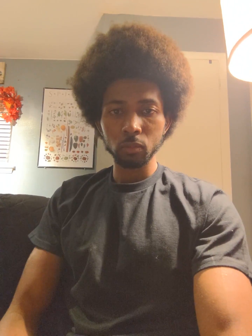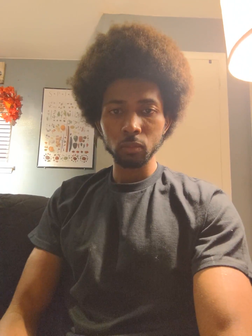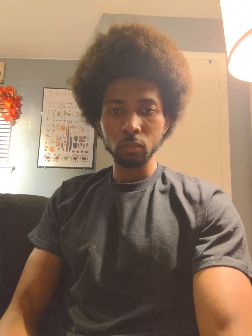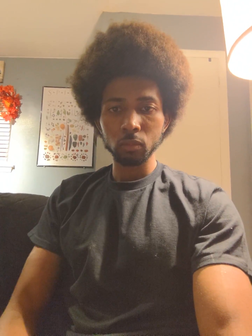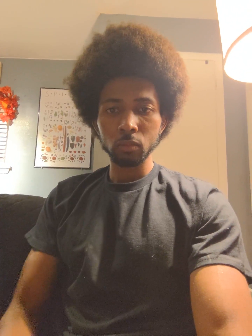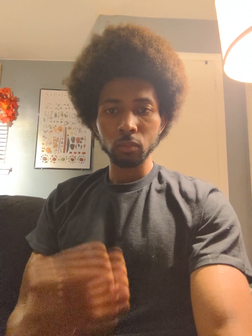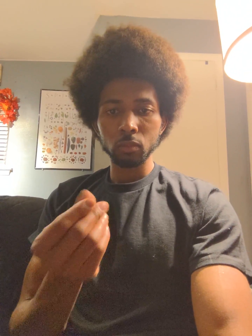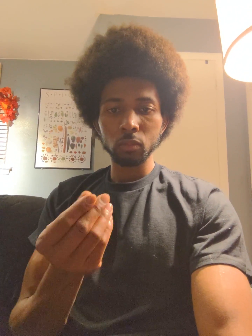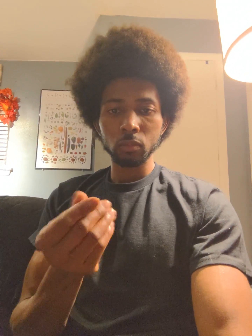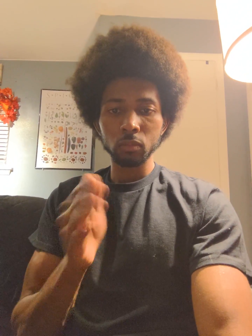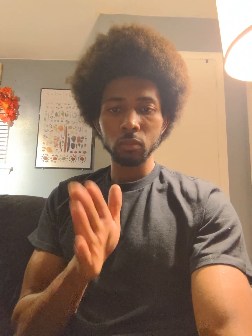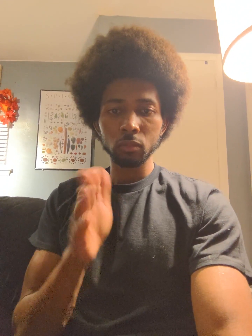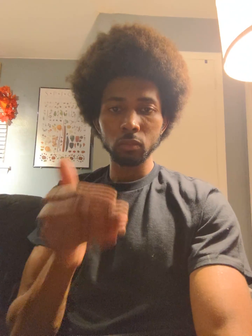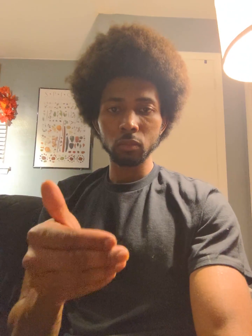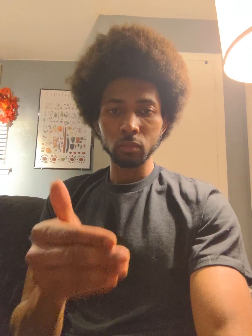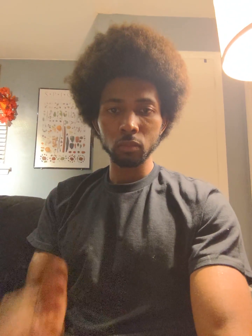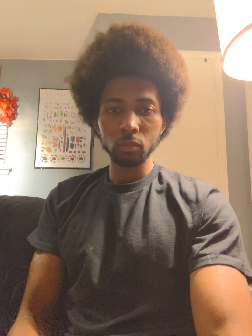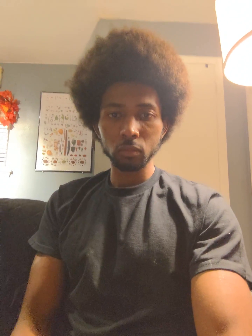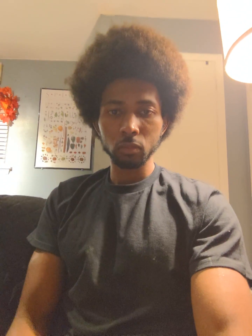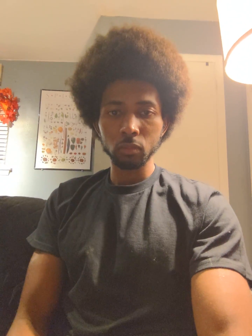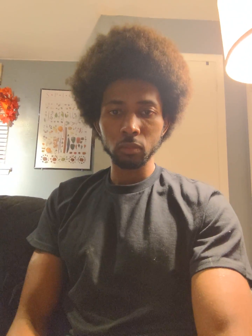sandbox